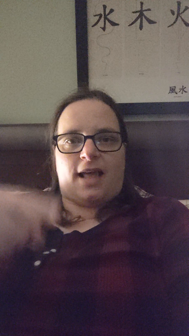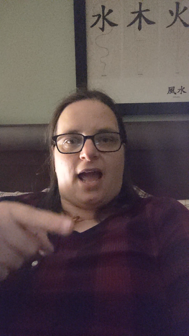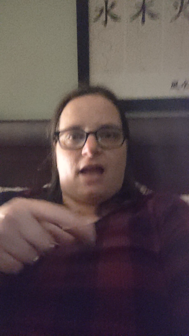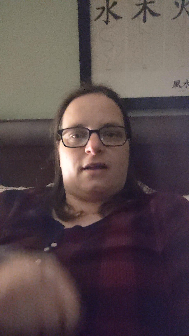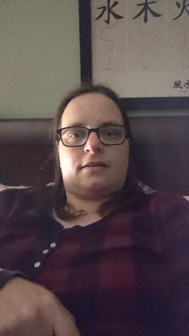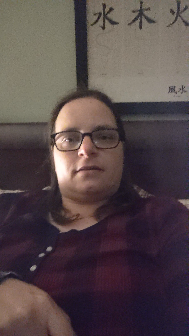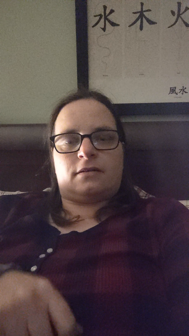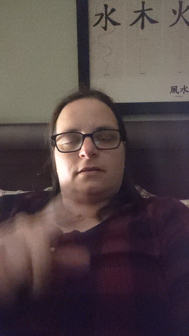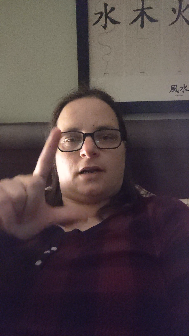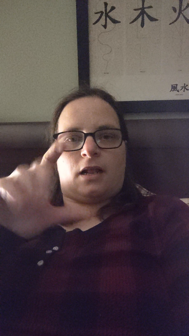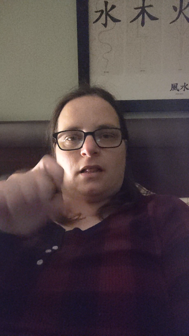leg